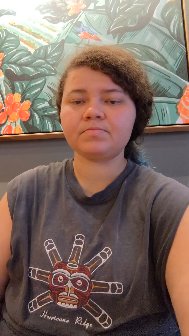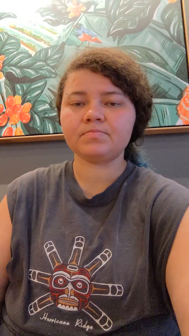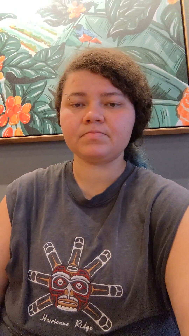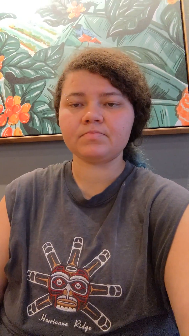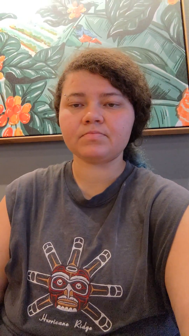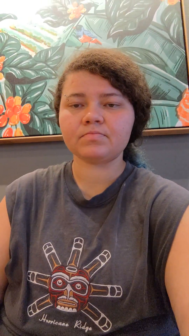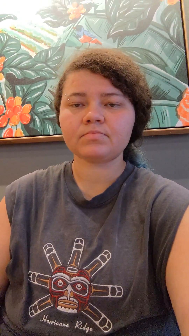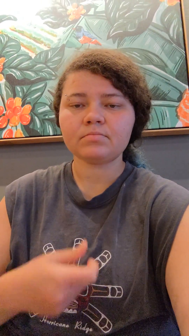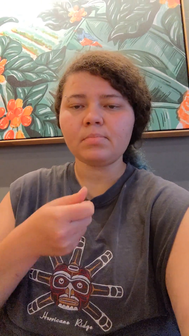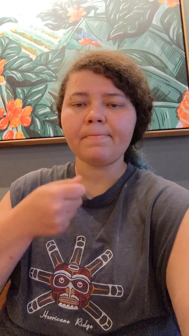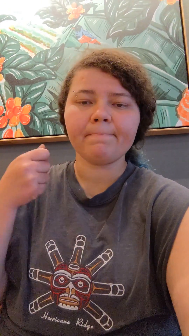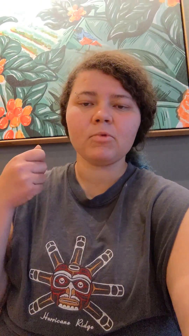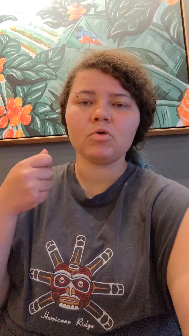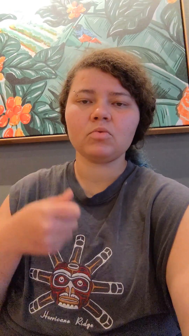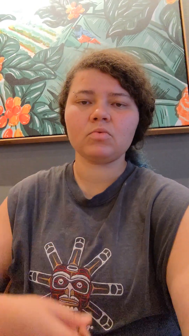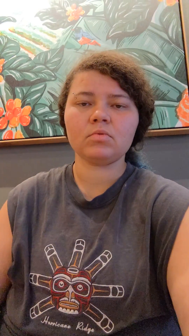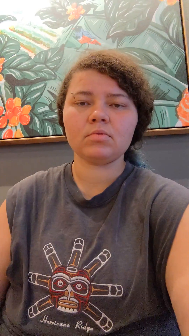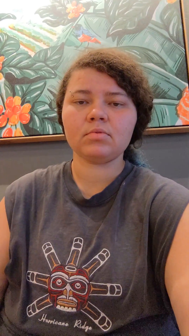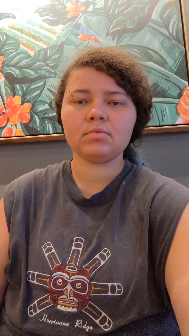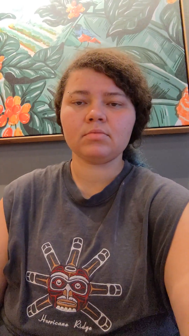pull